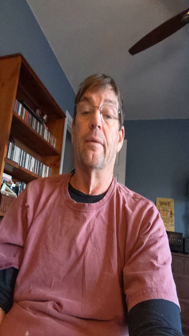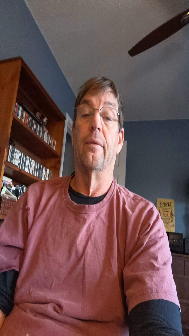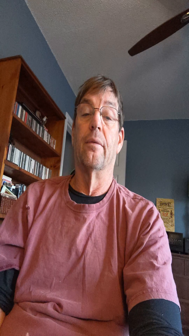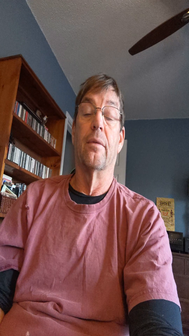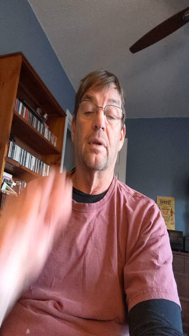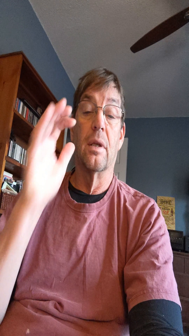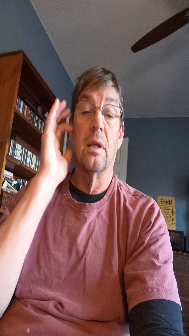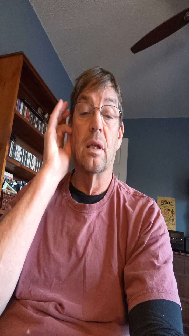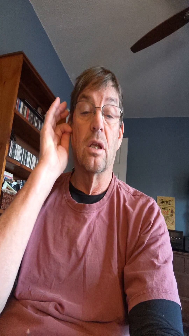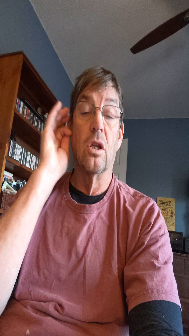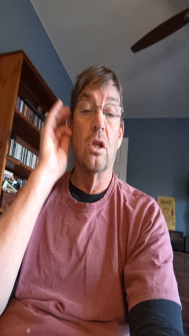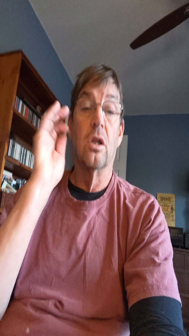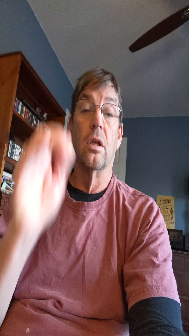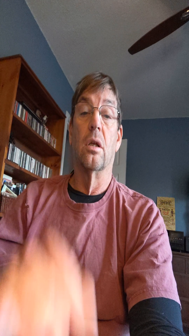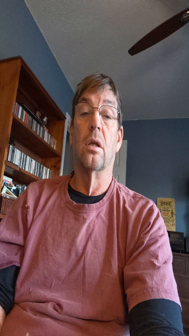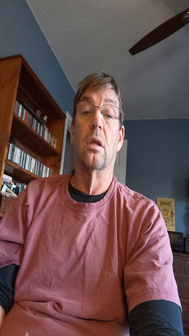ear